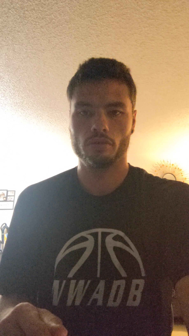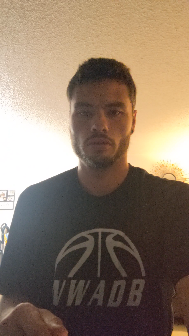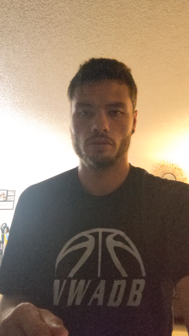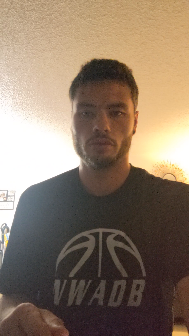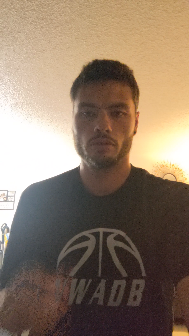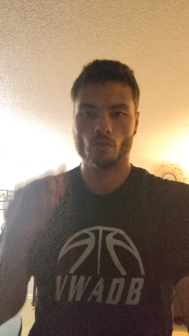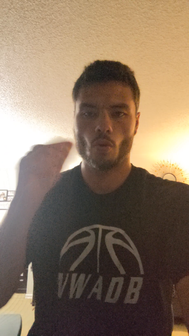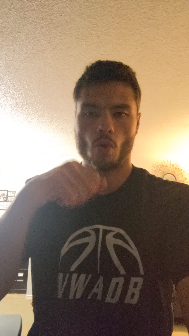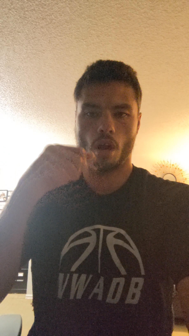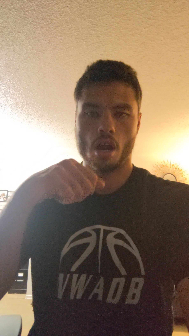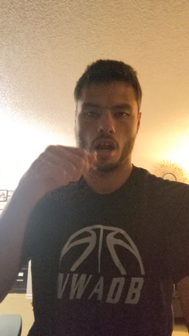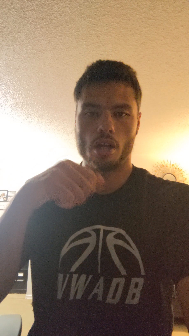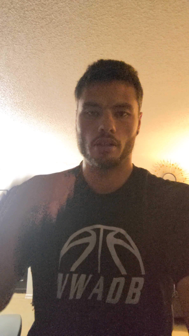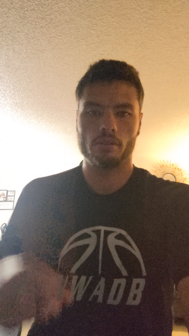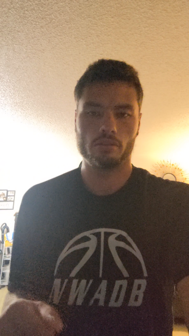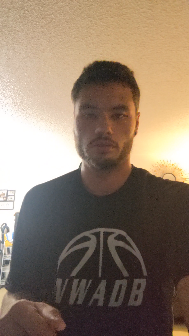rock